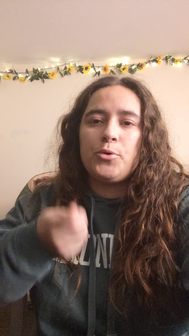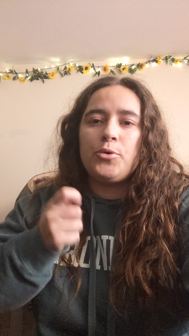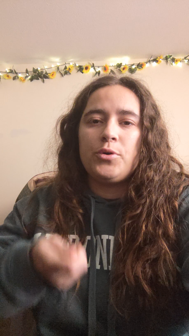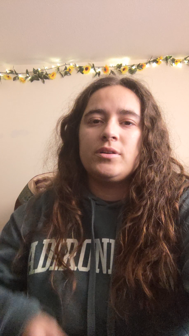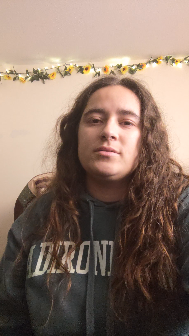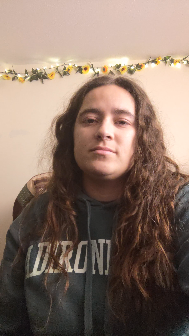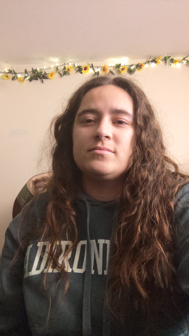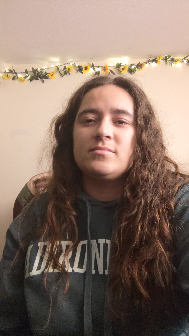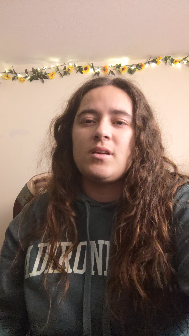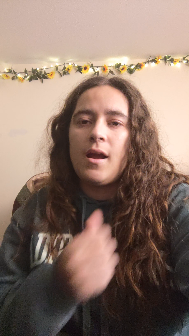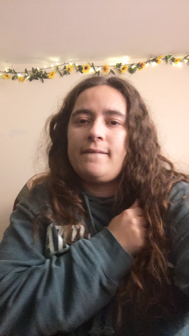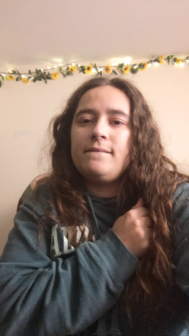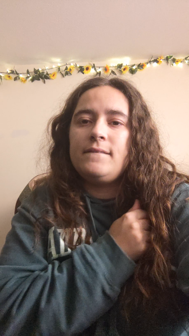love